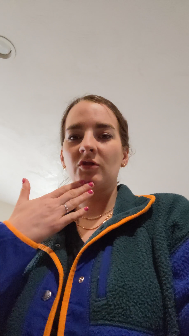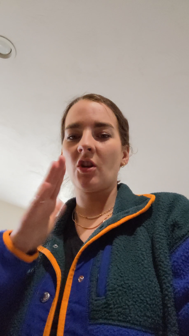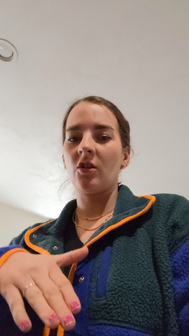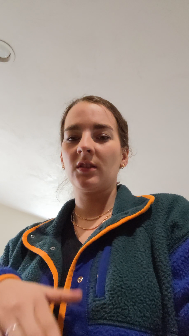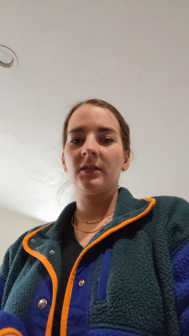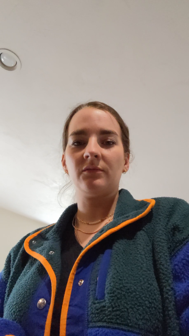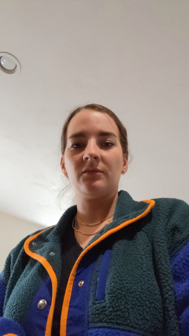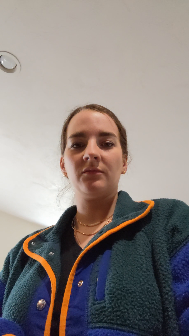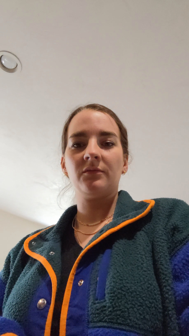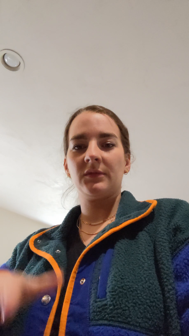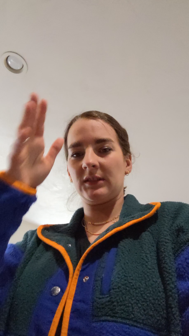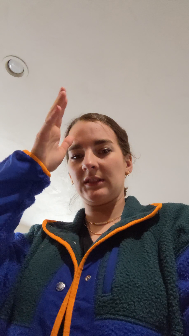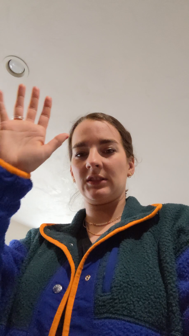deer